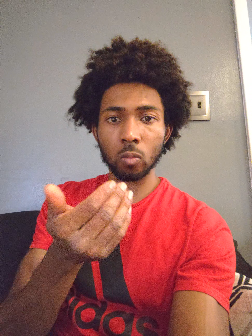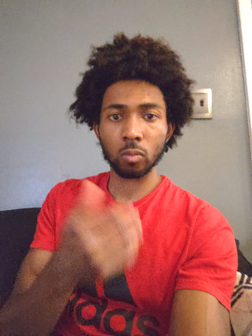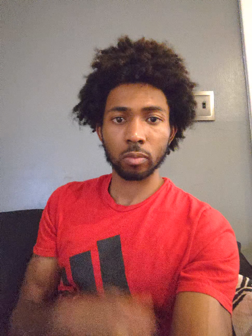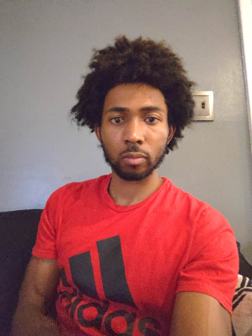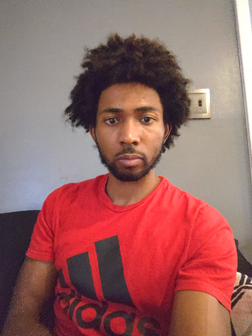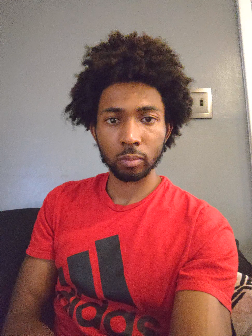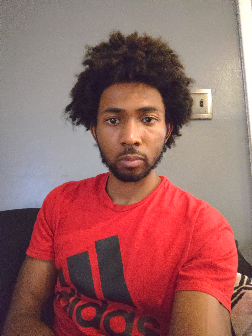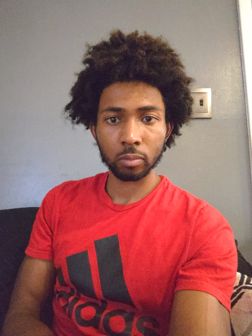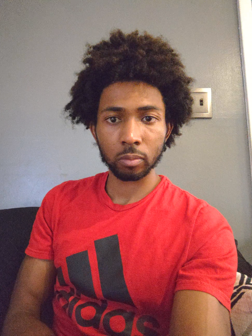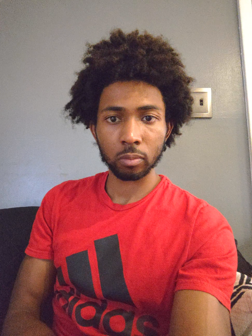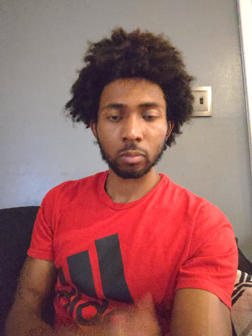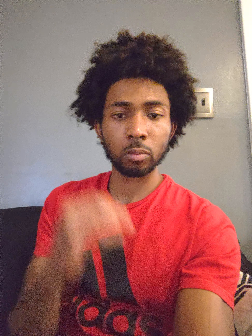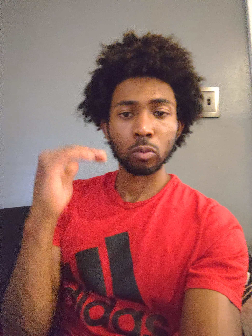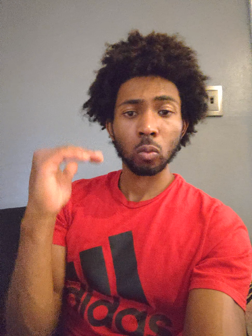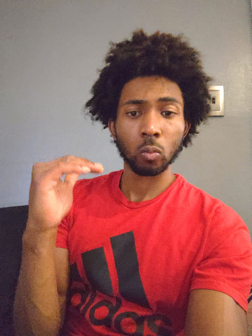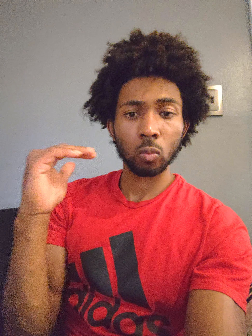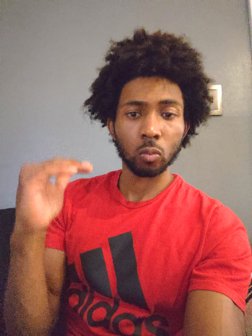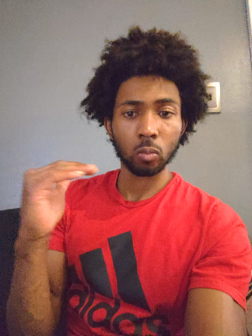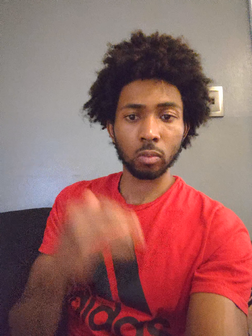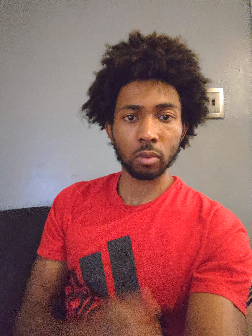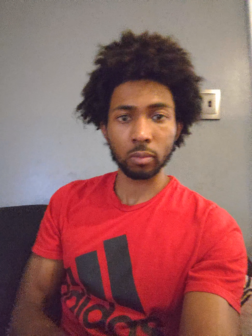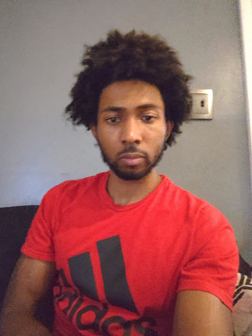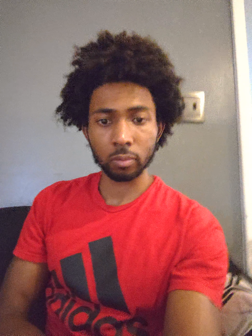short